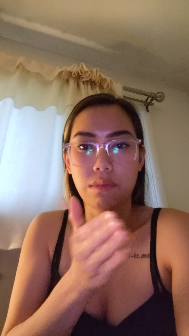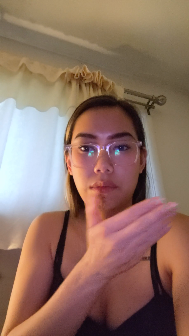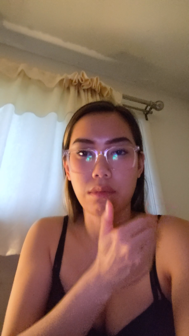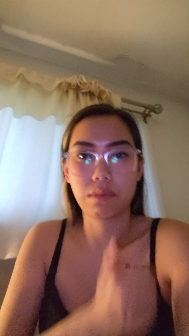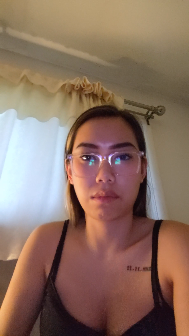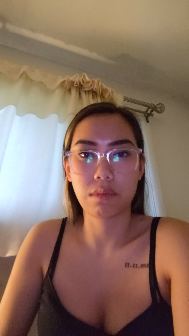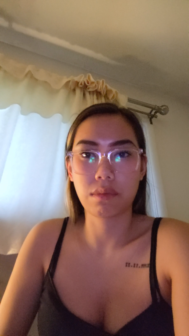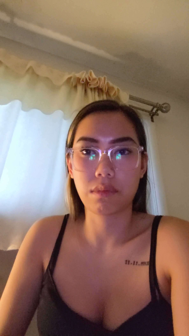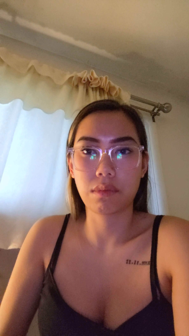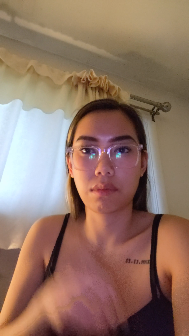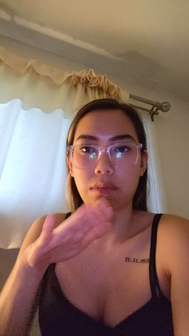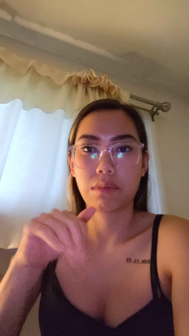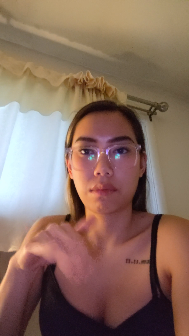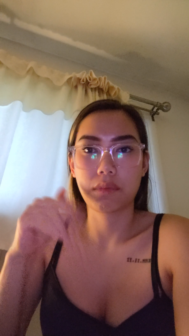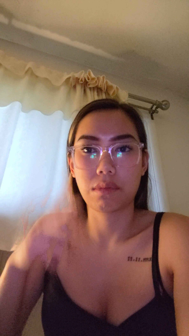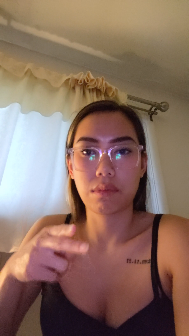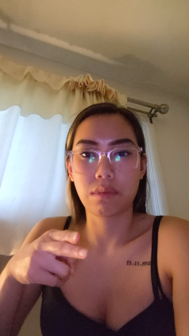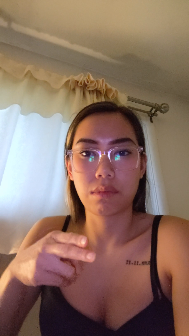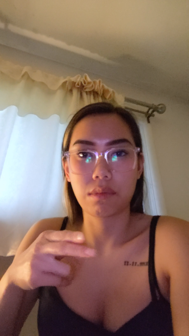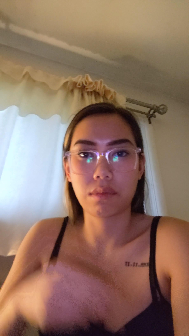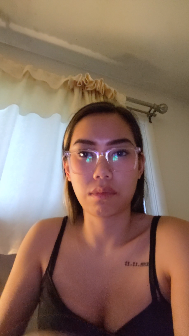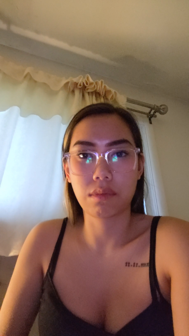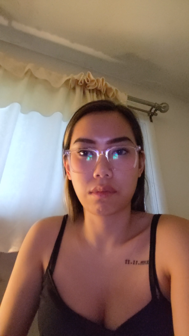pet's name